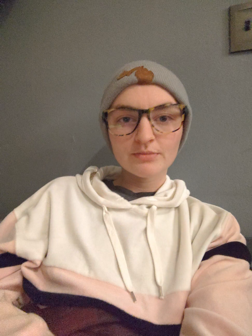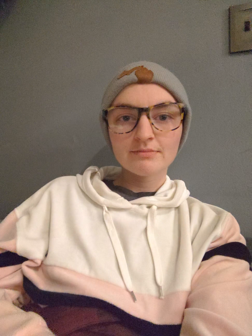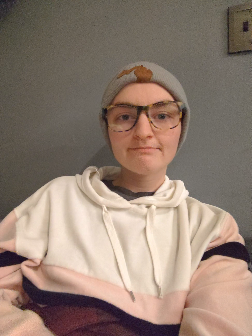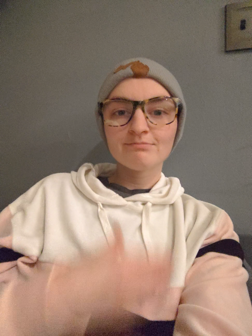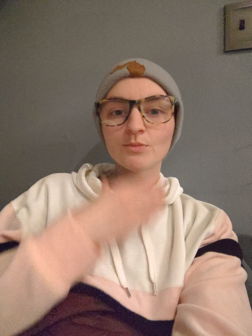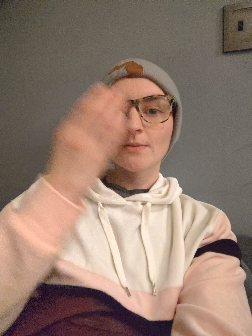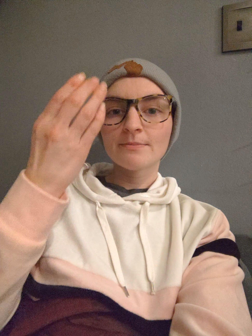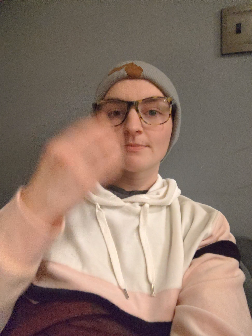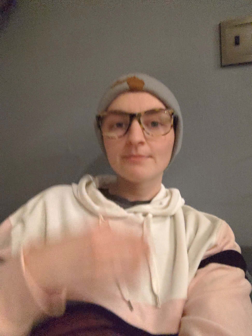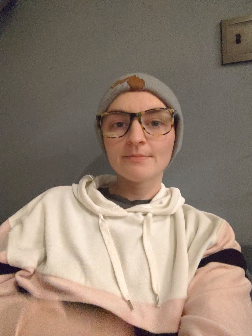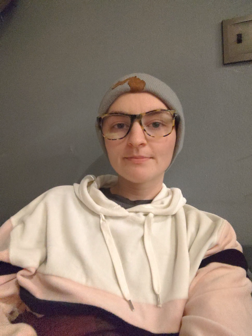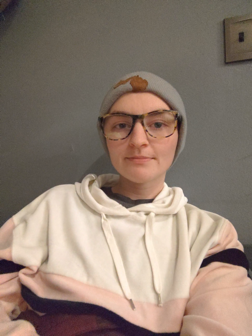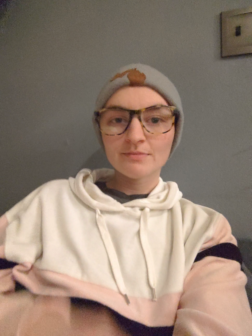giraffe